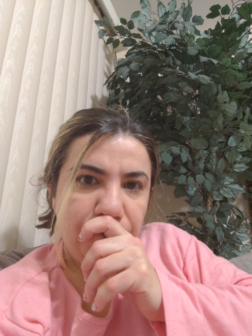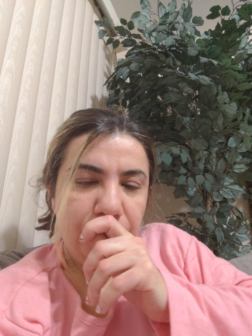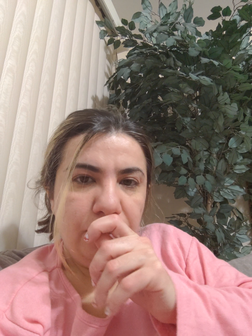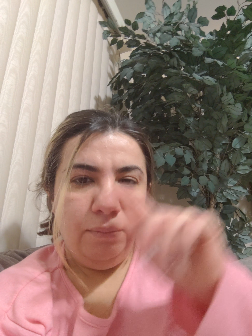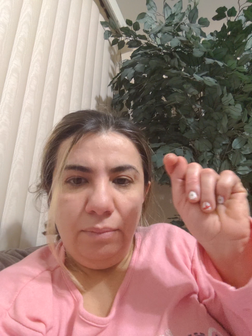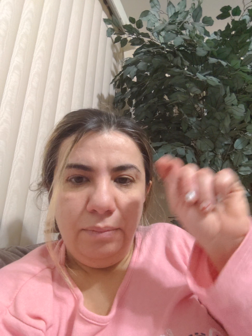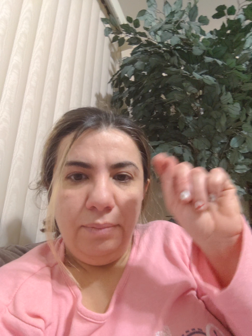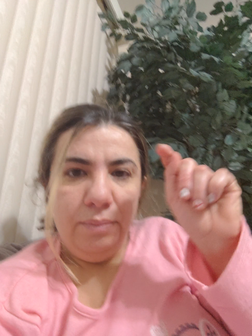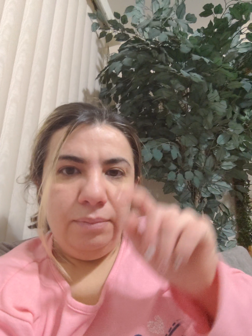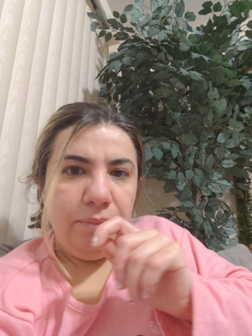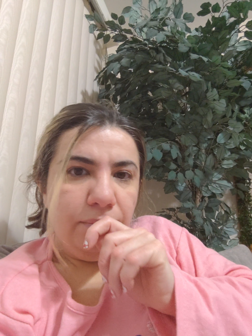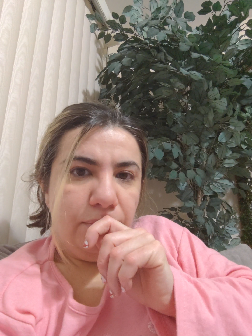potty